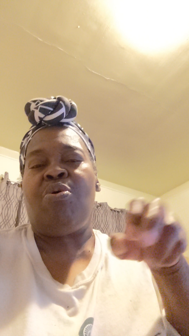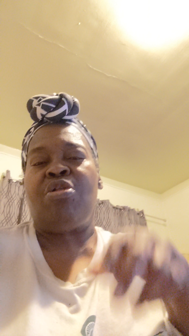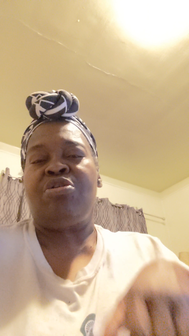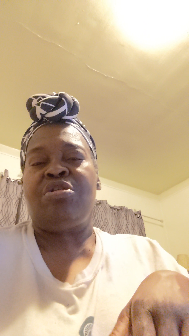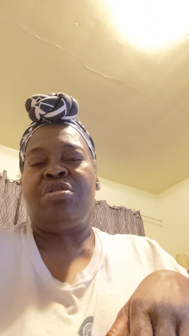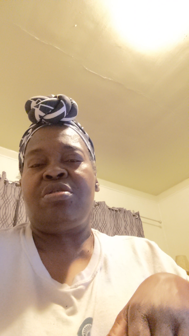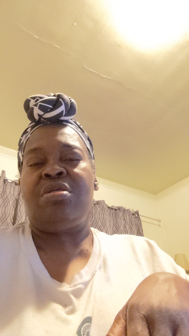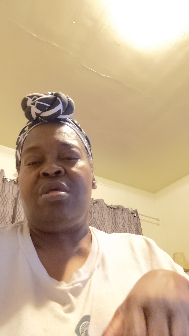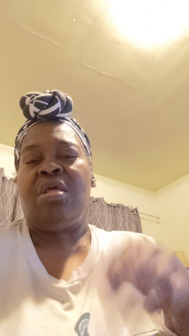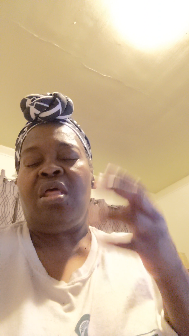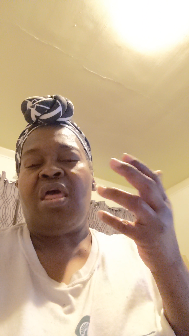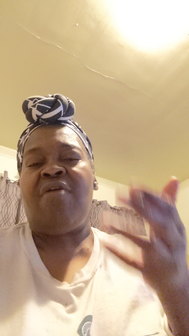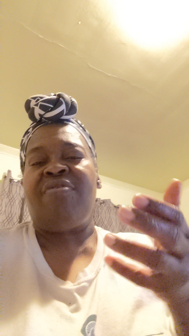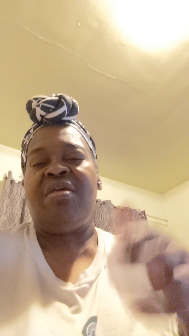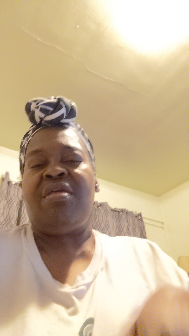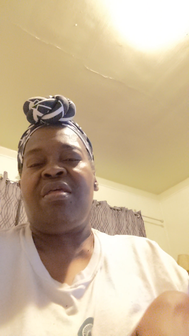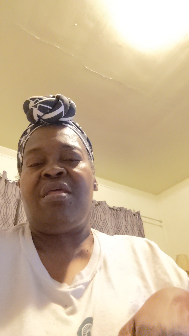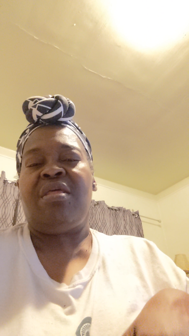heavy